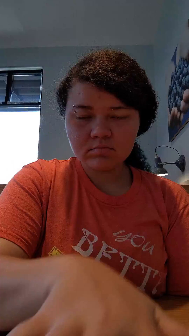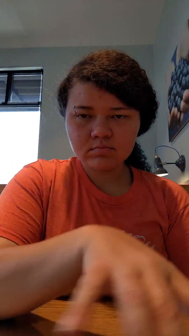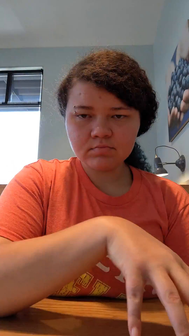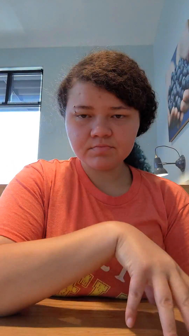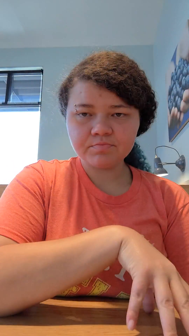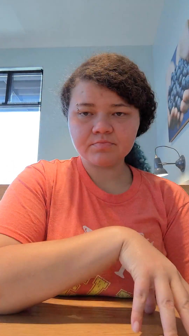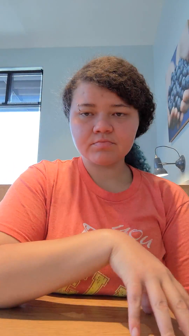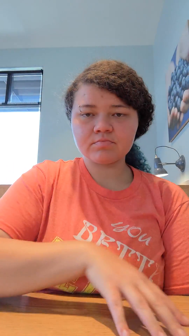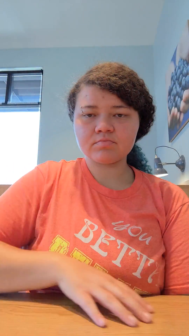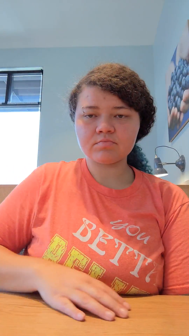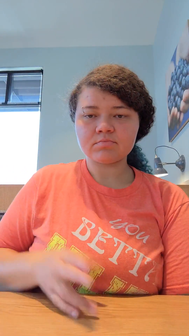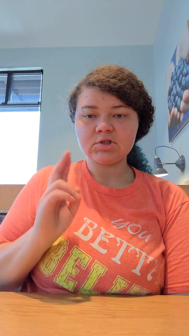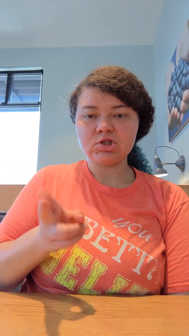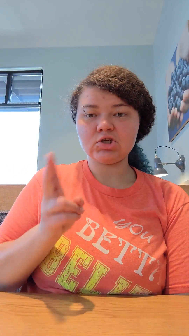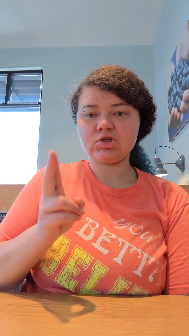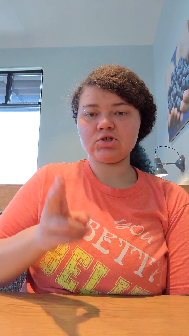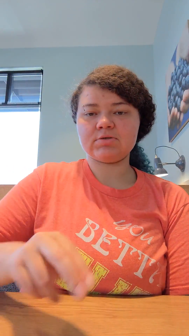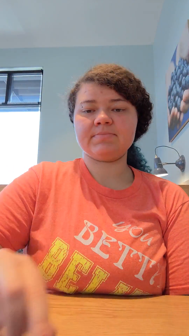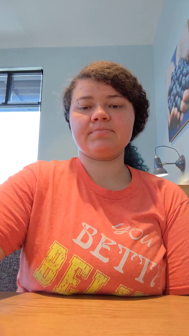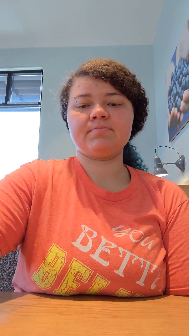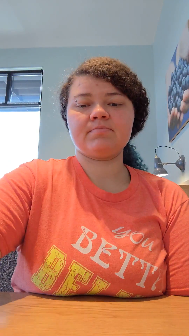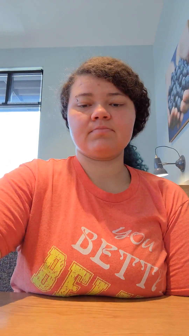hurry